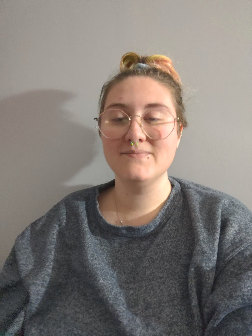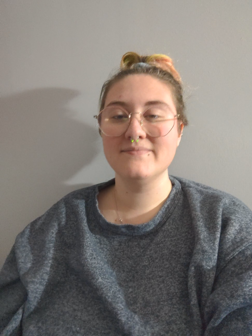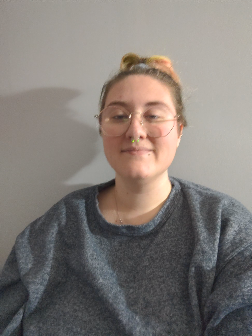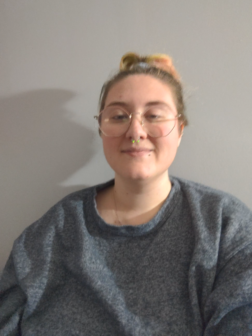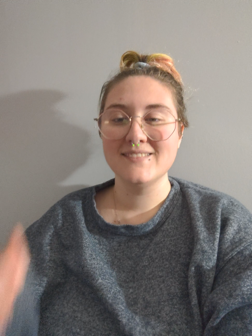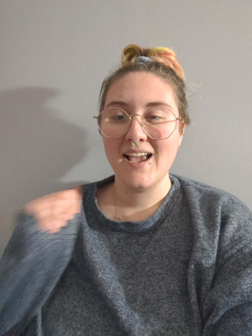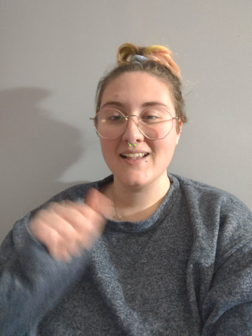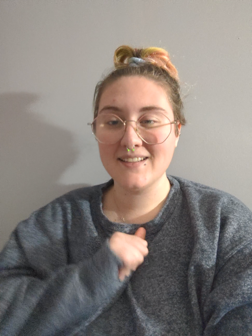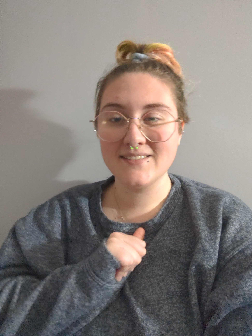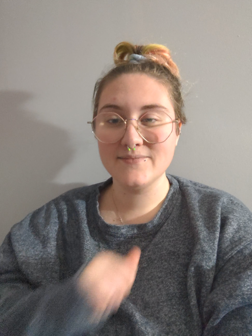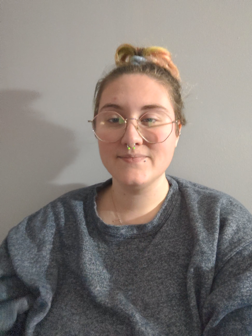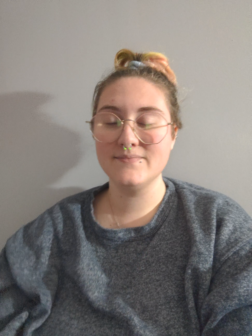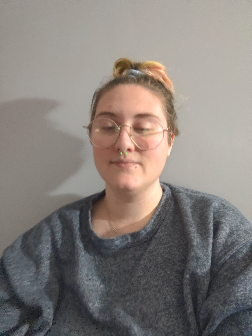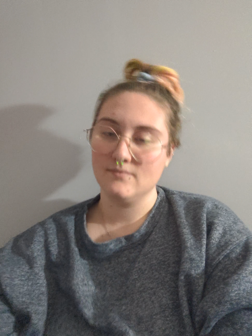jacket